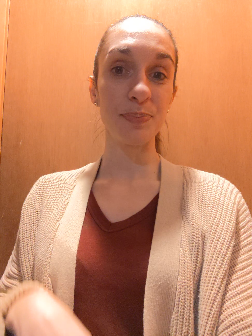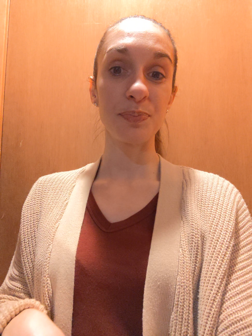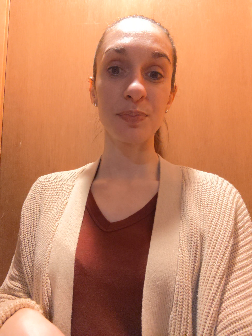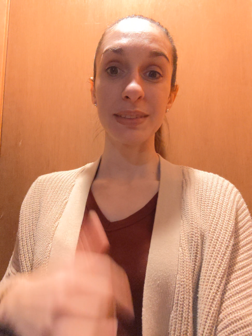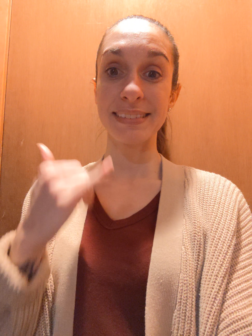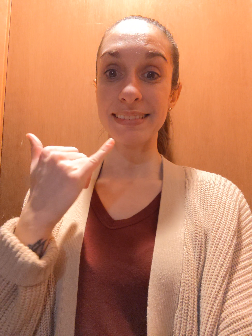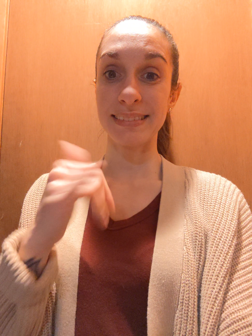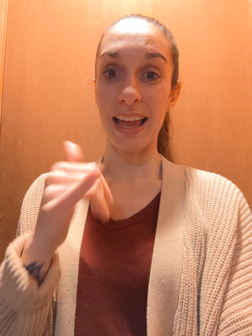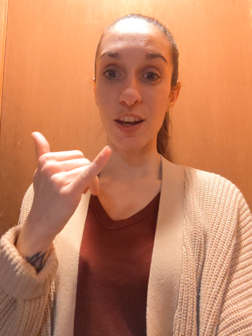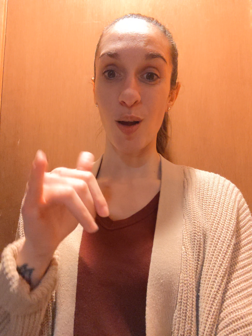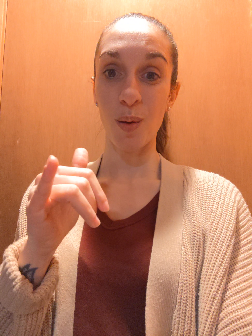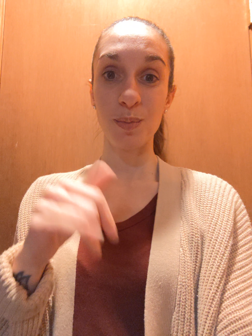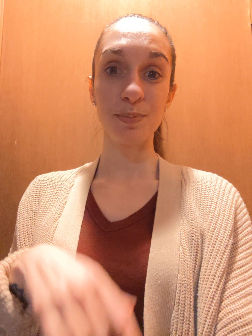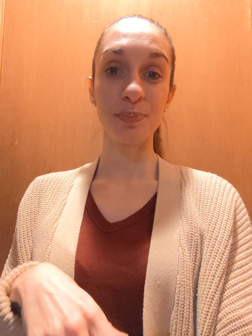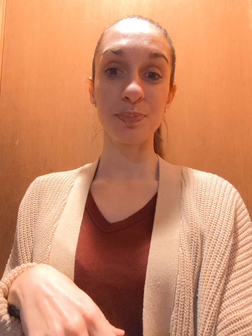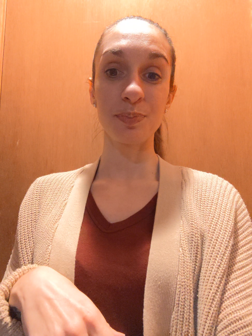yellow